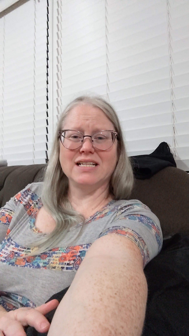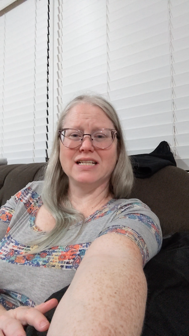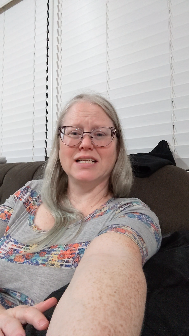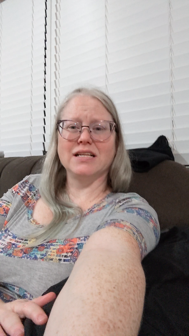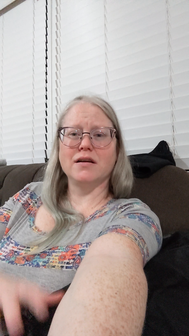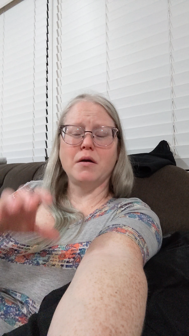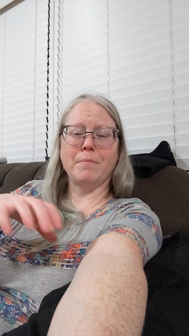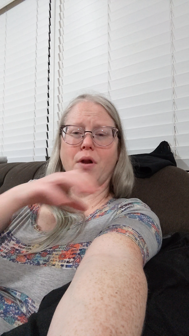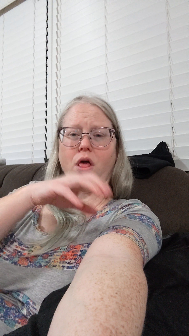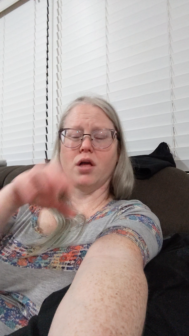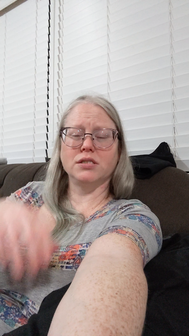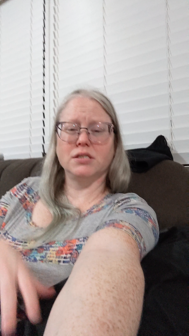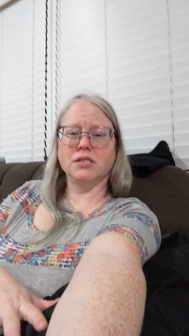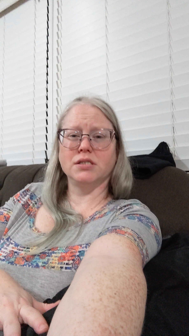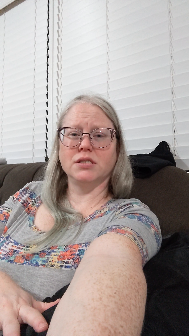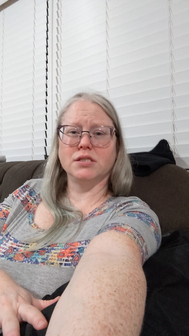block